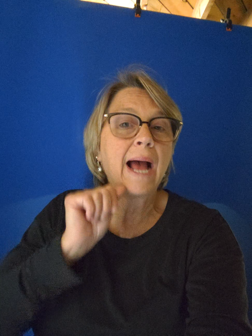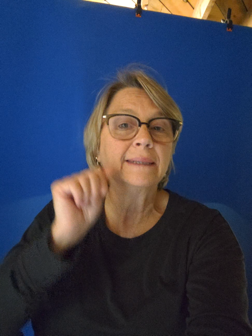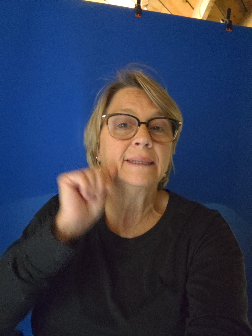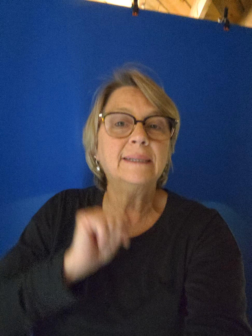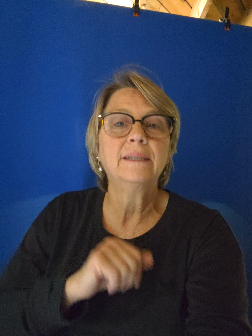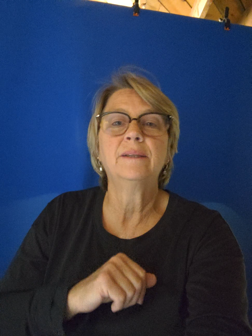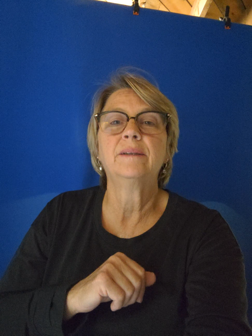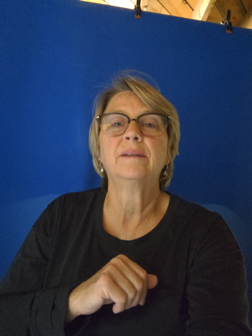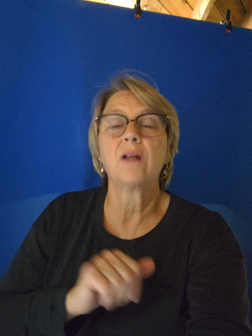aunt